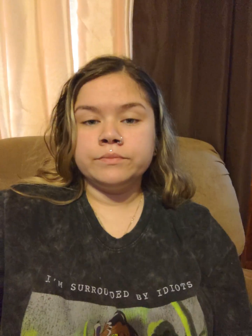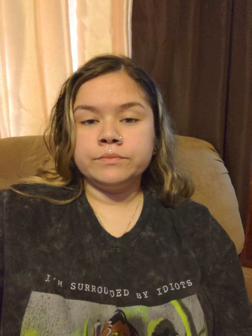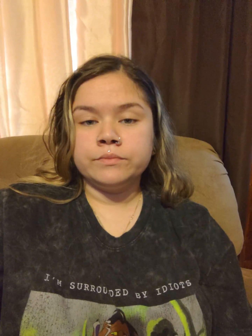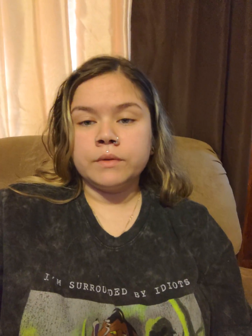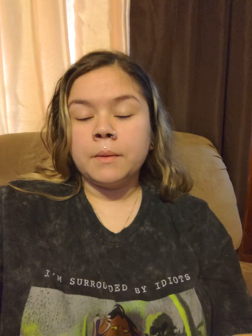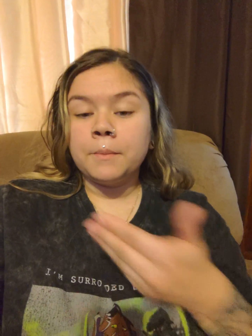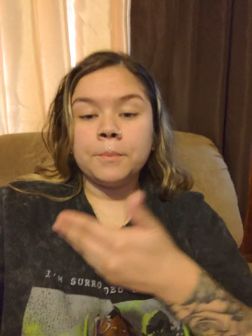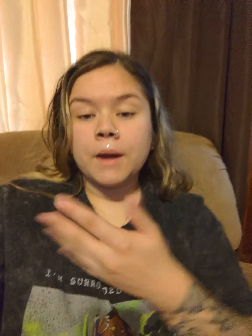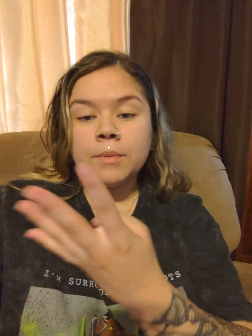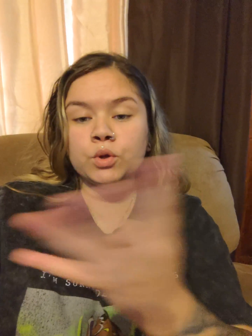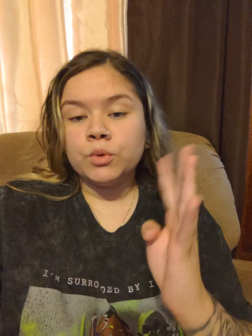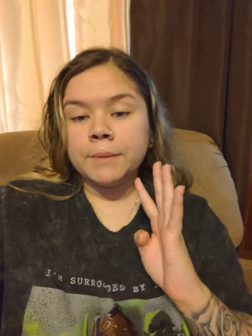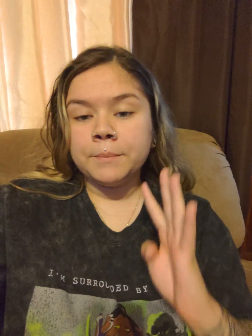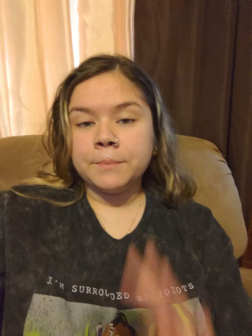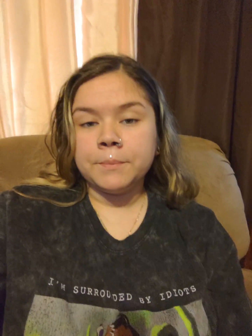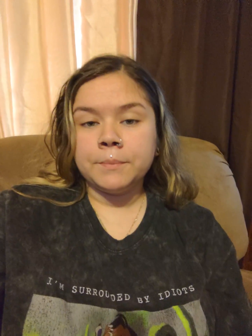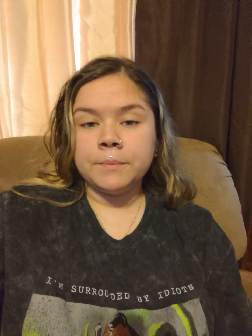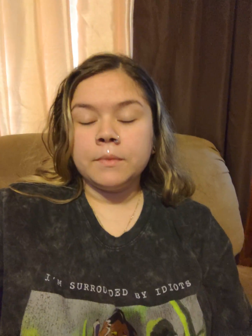crib